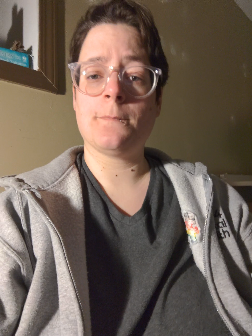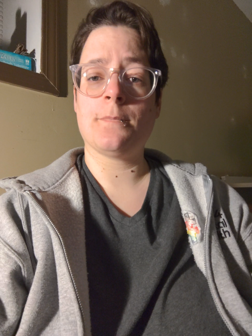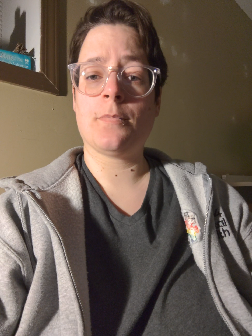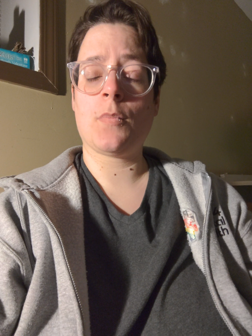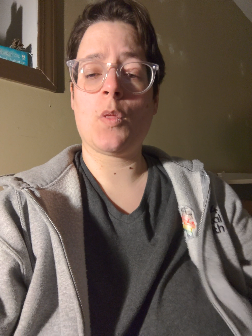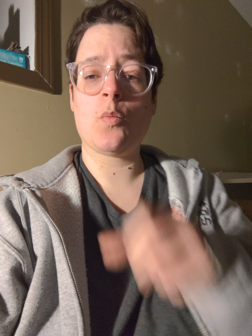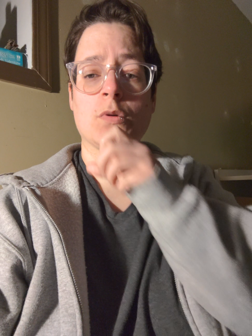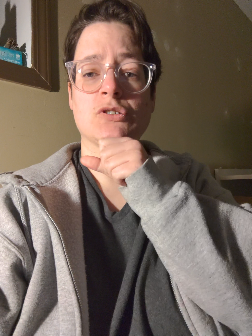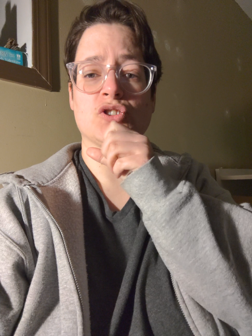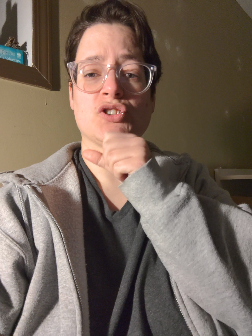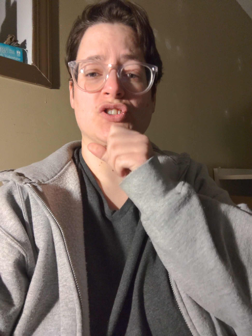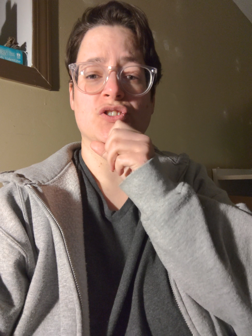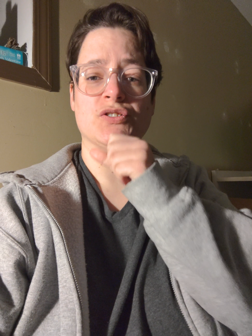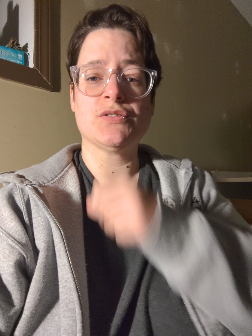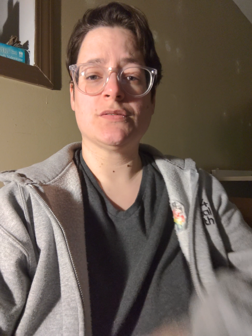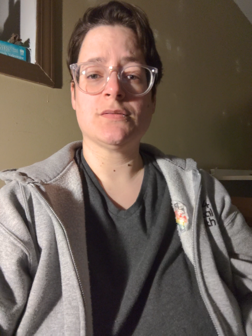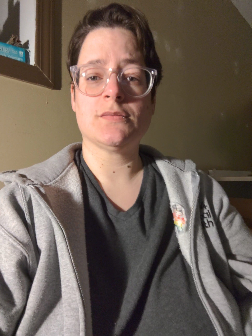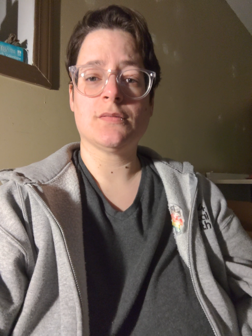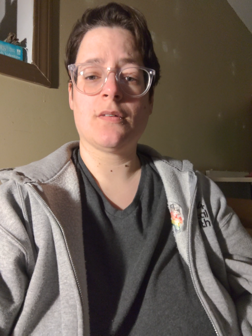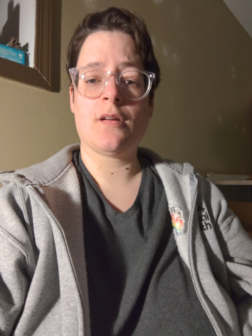orange